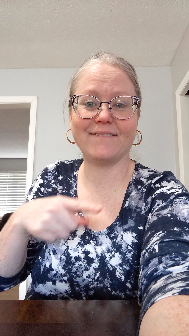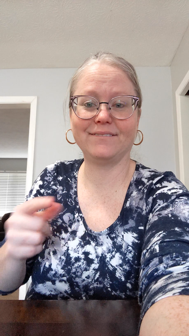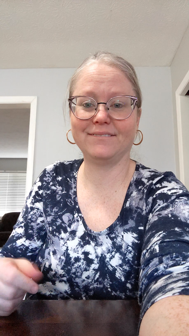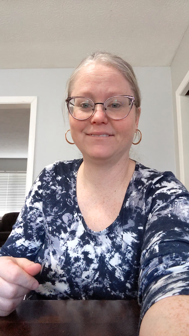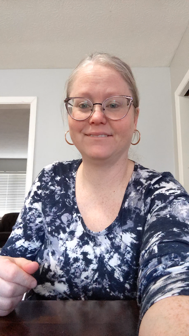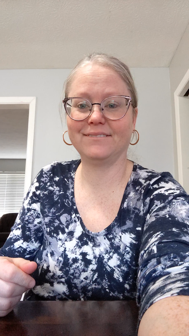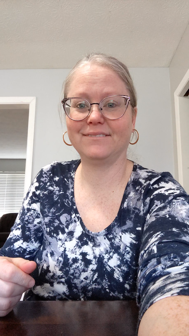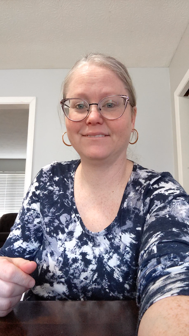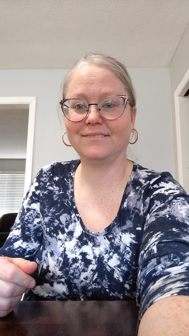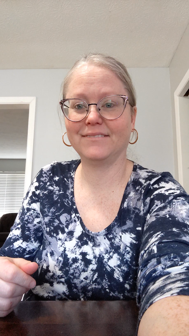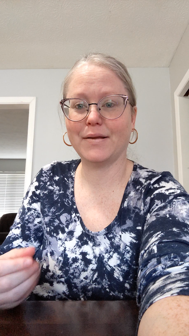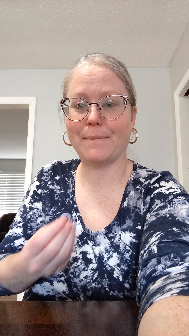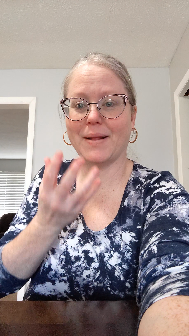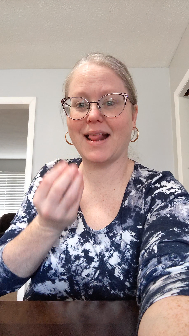plants